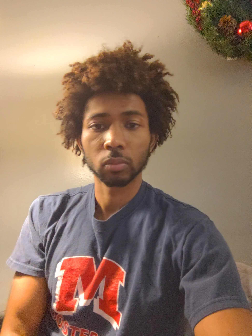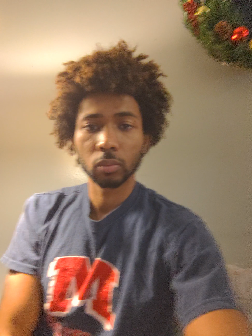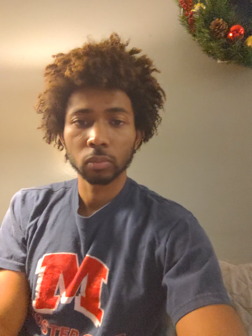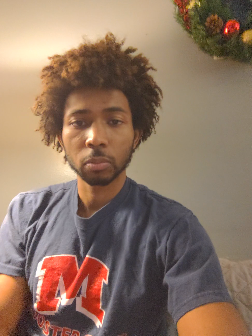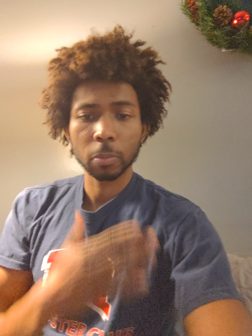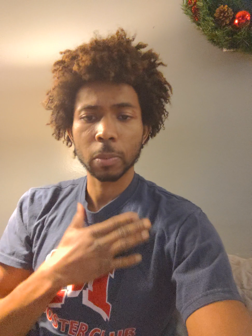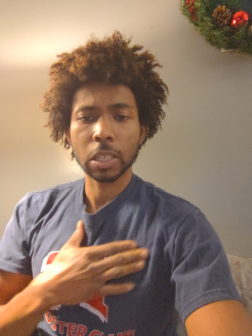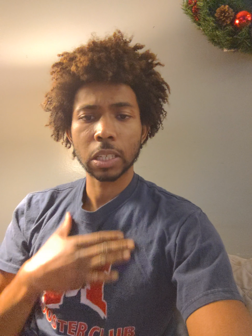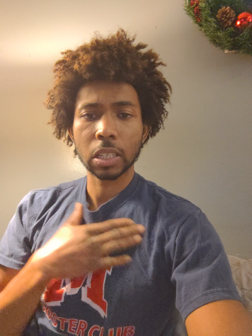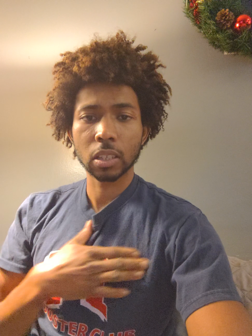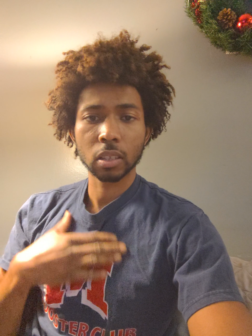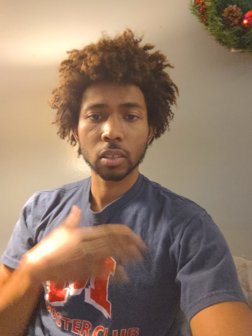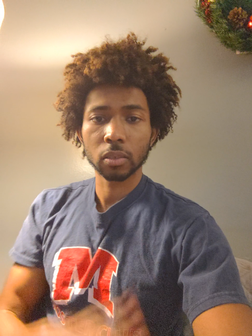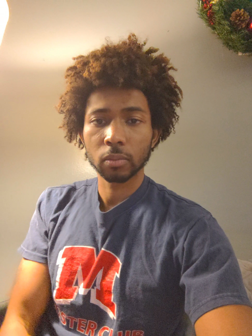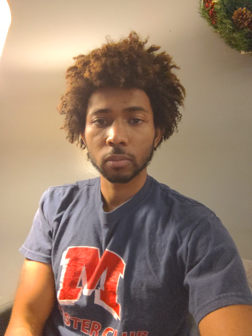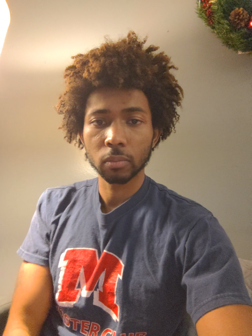please